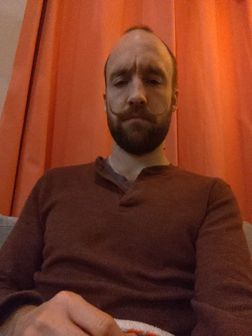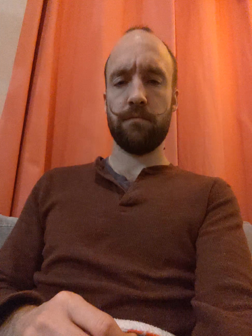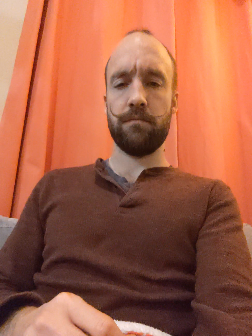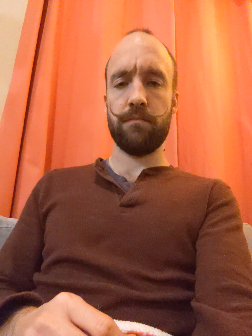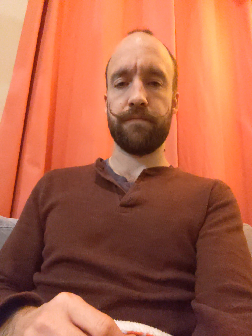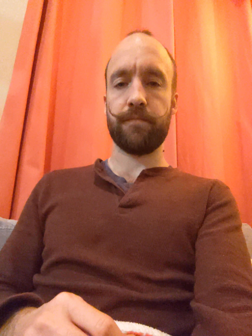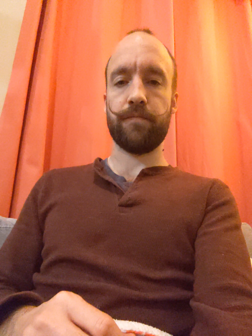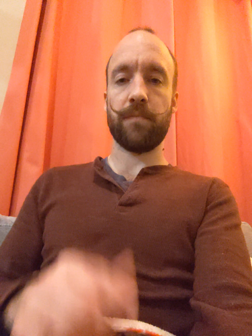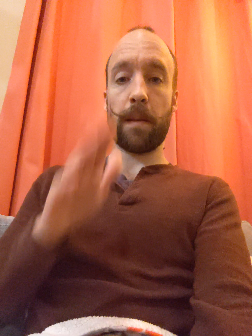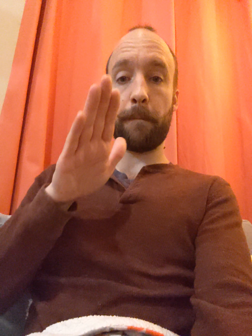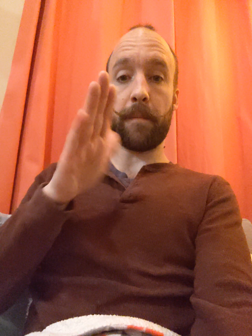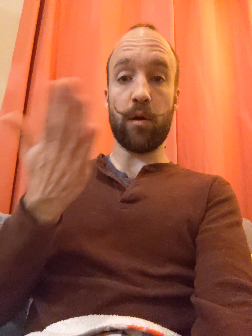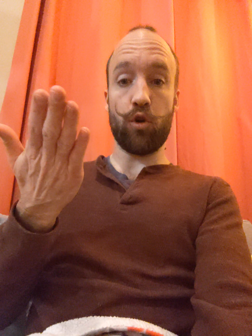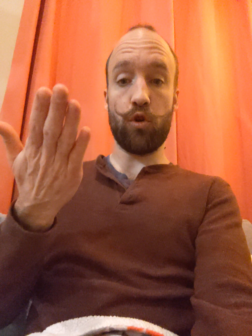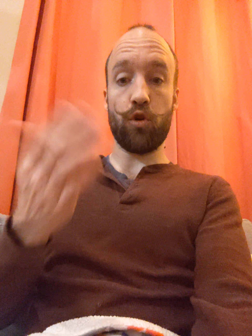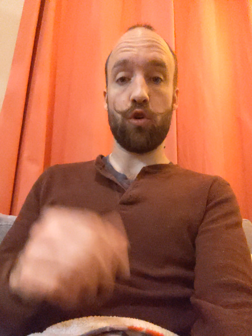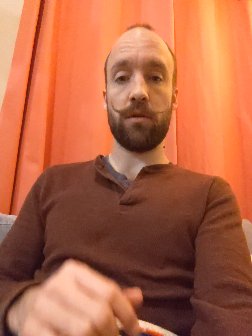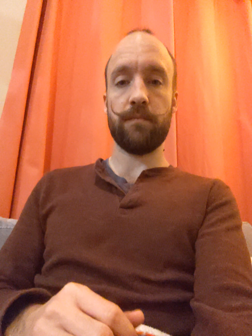book